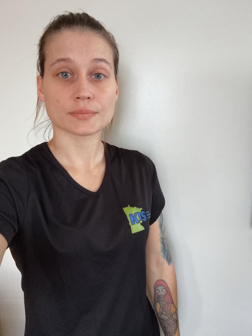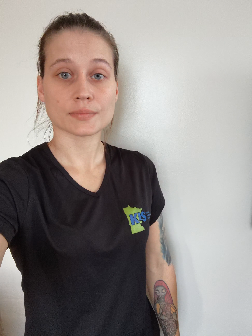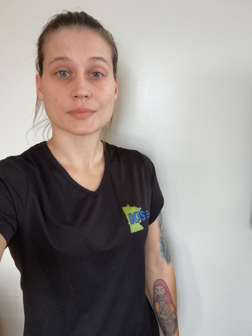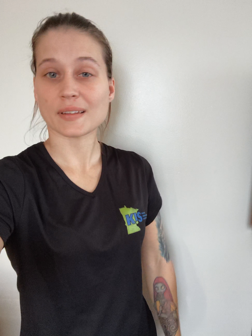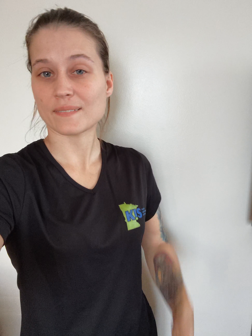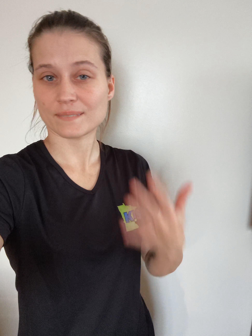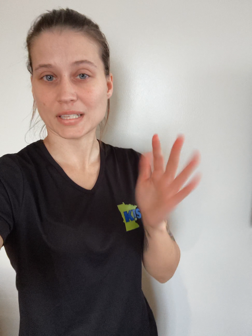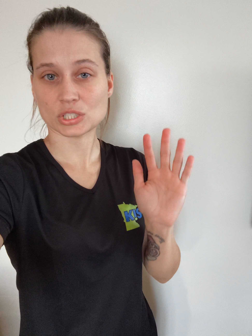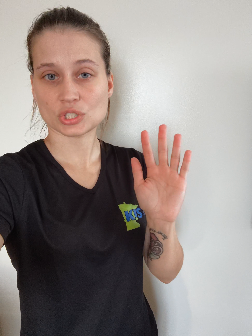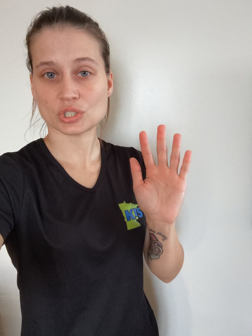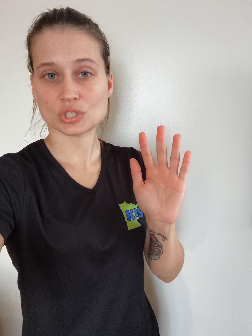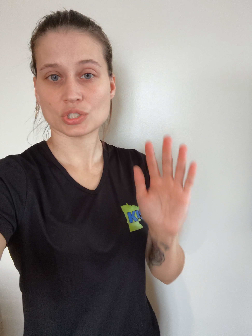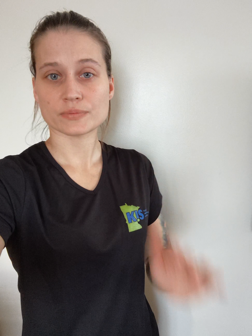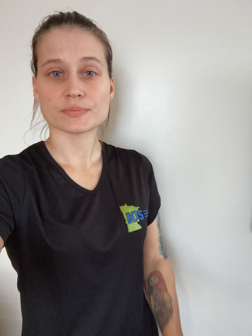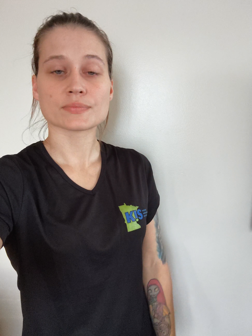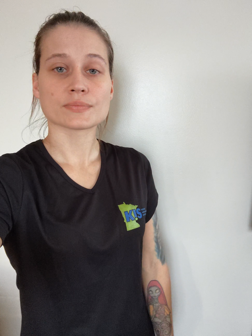finish